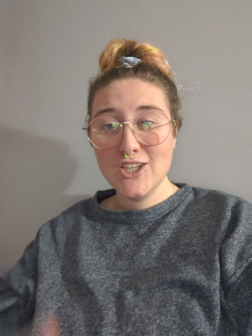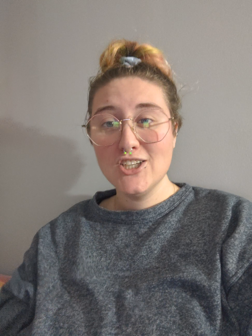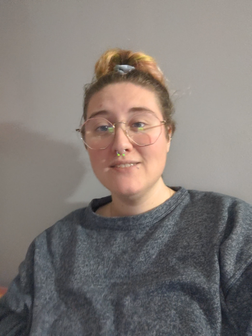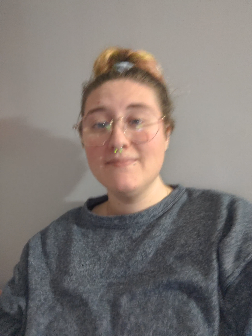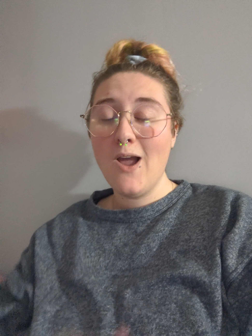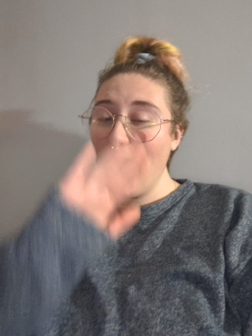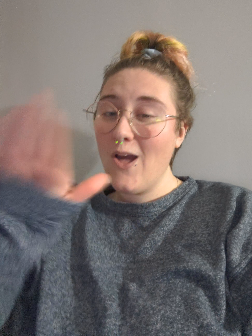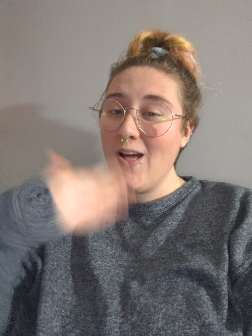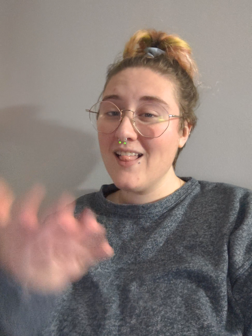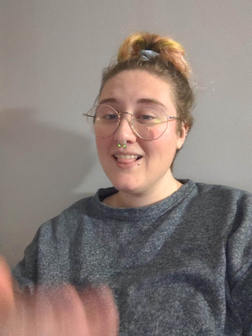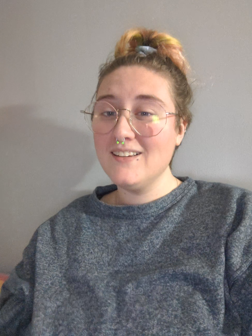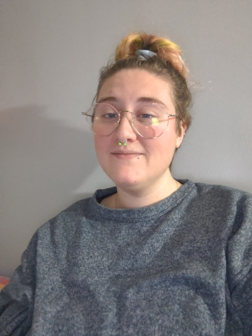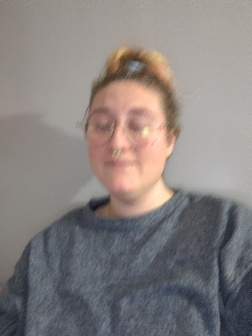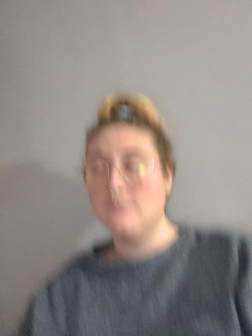all